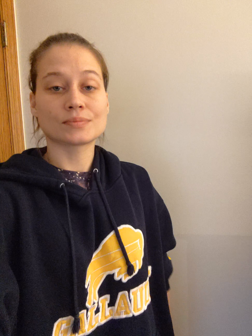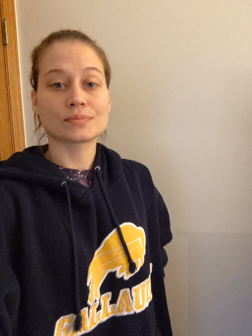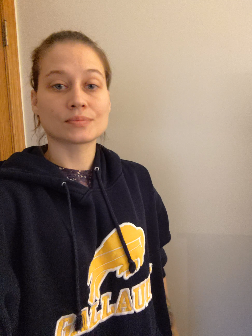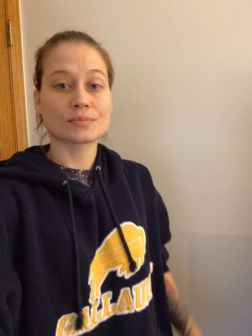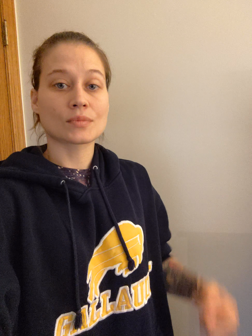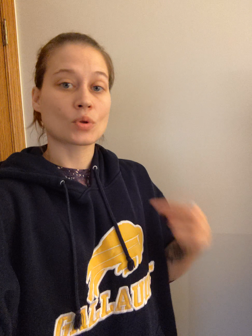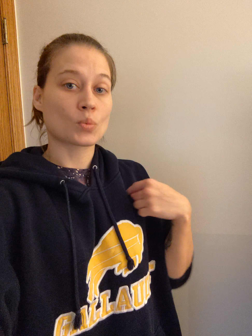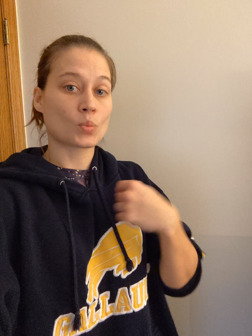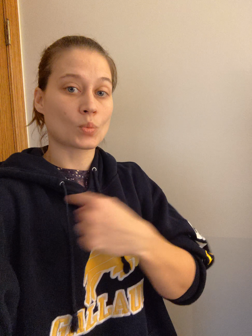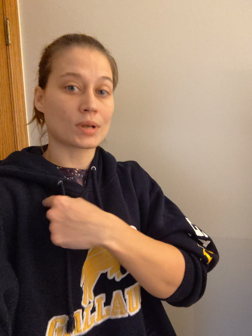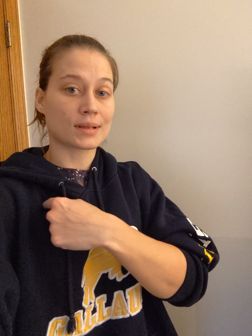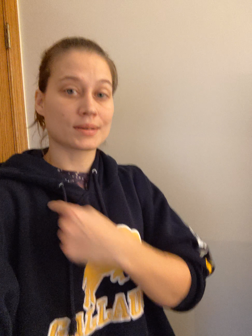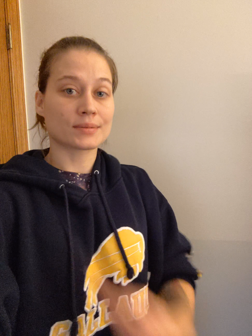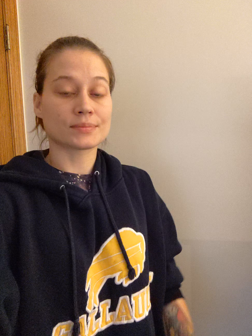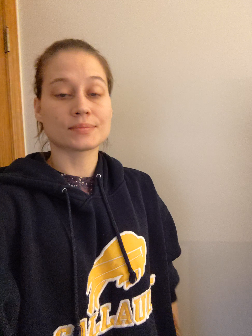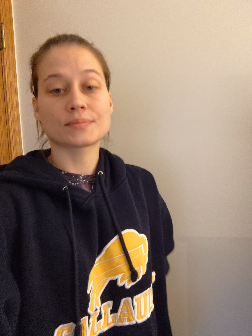we